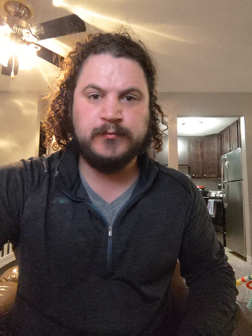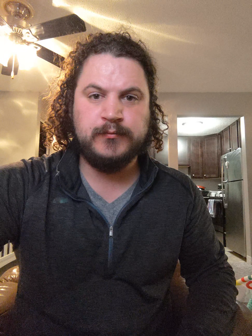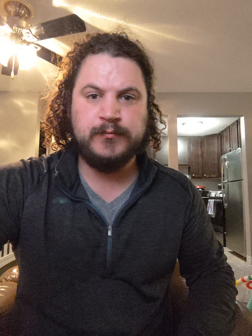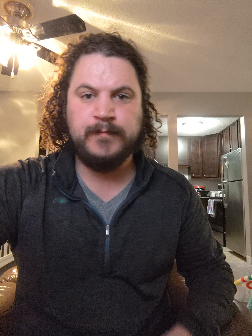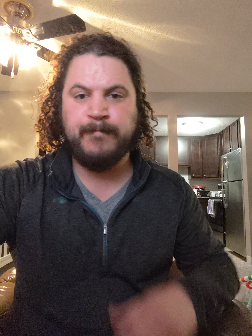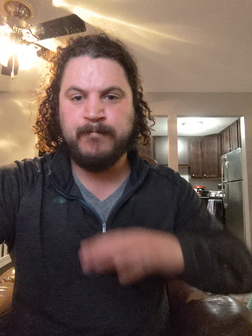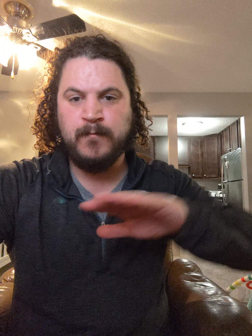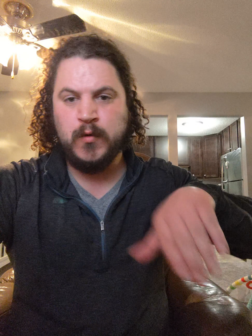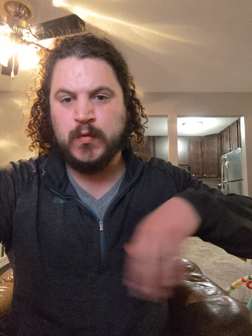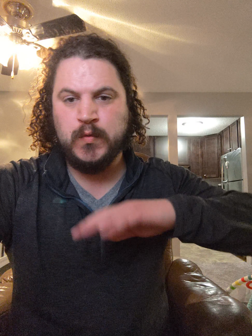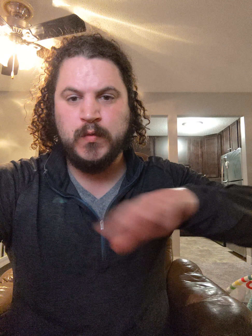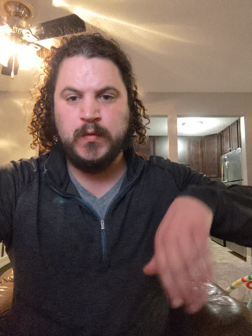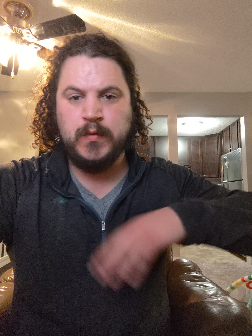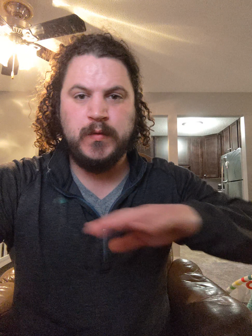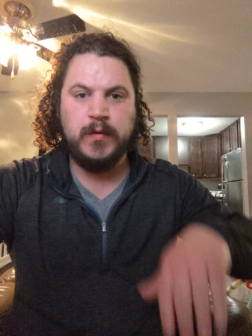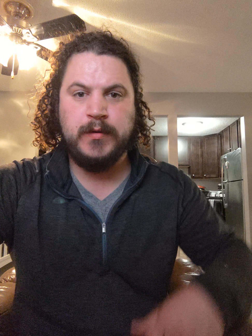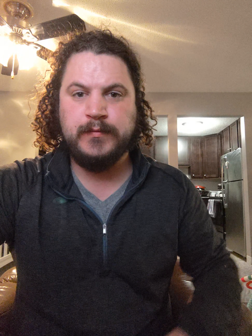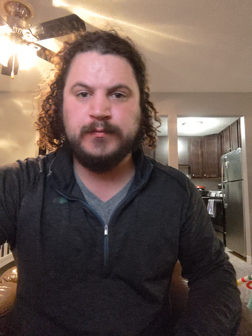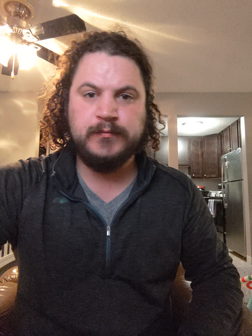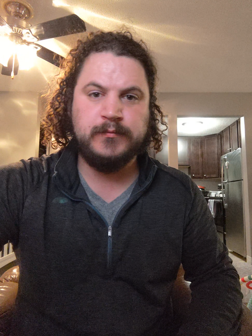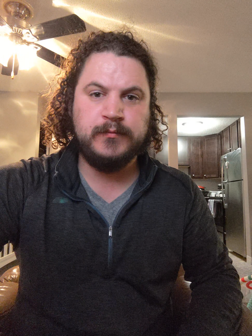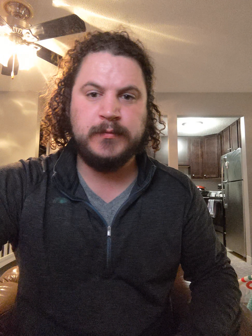pool